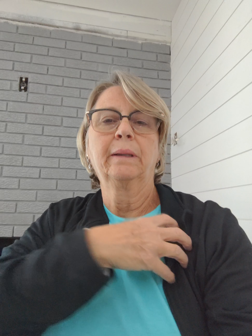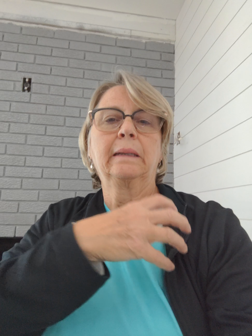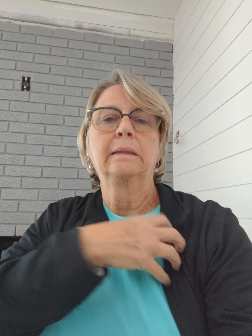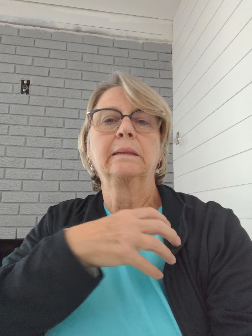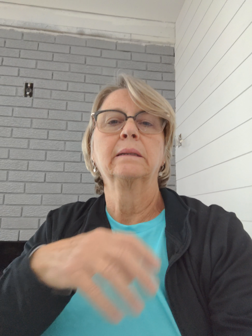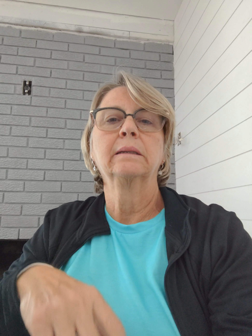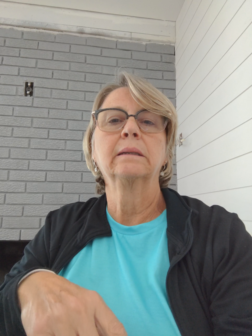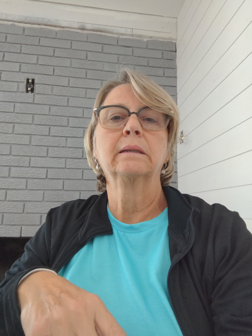police